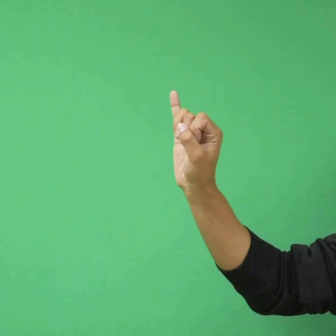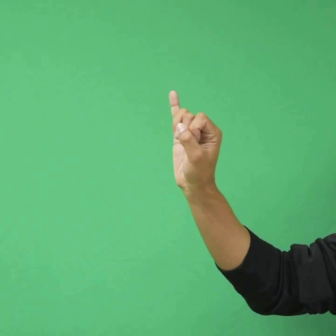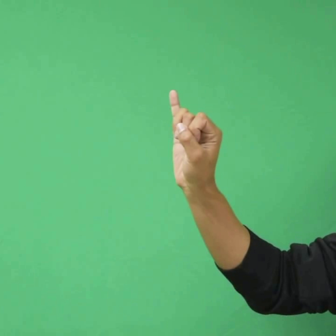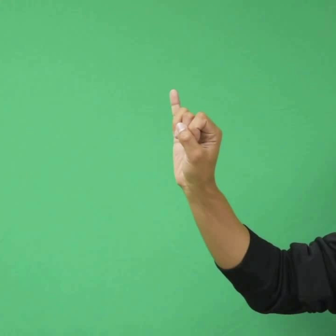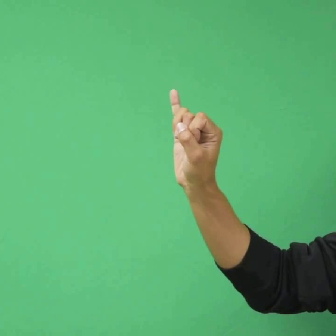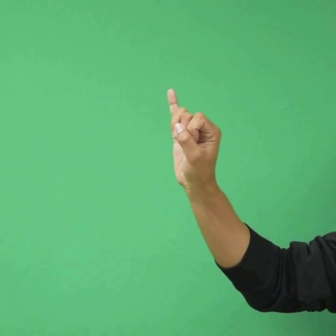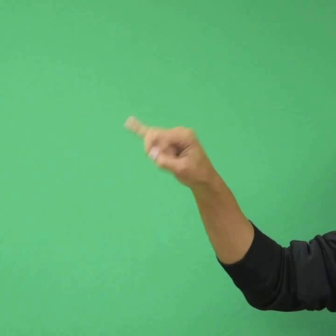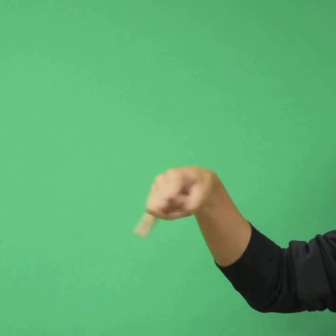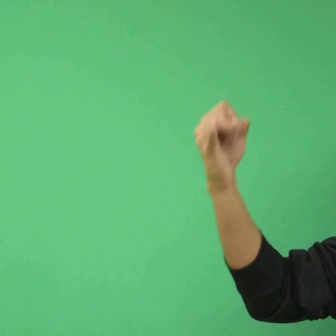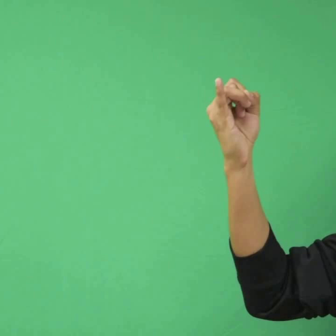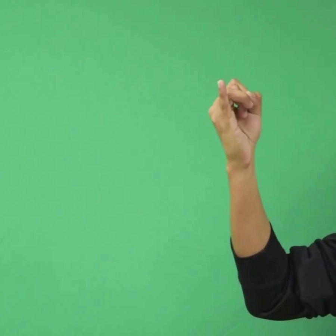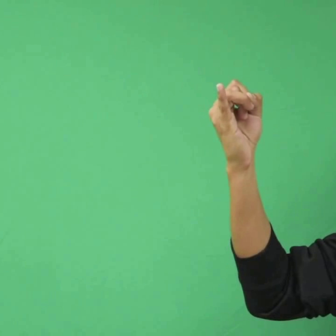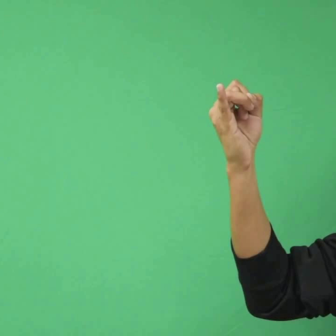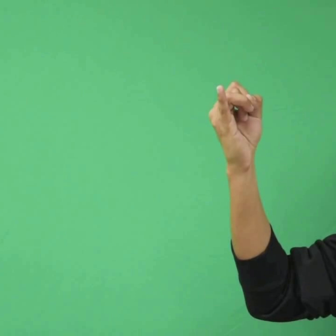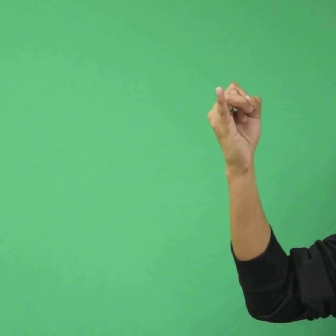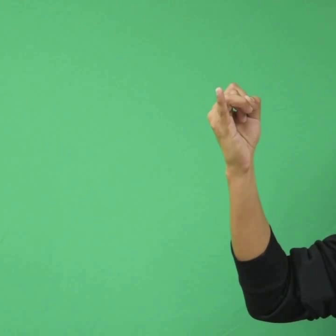J